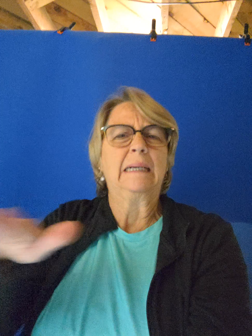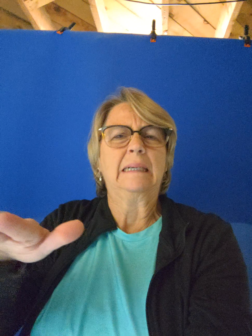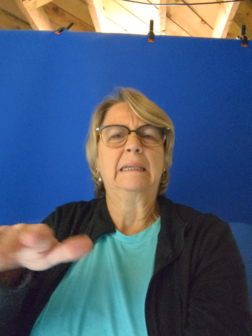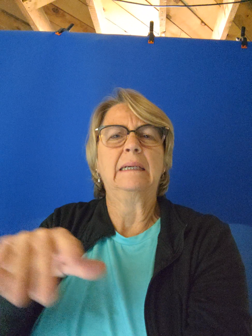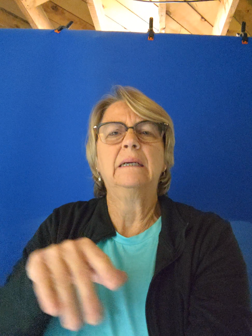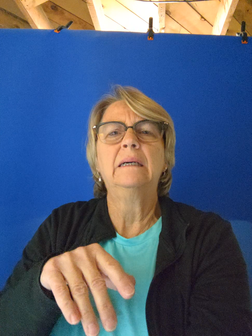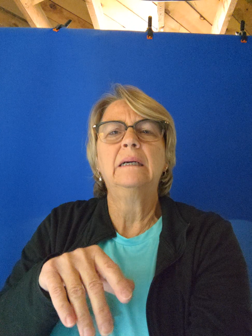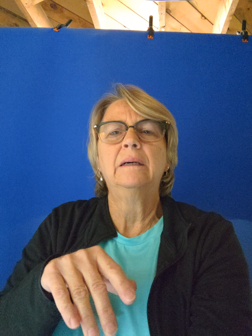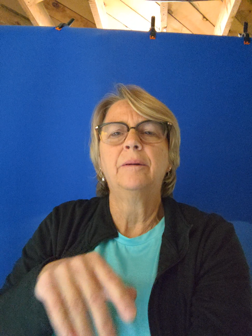clean